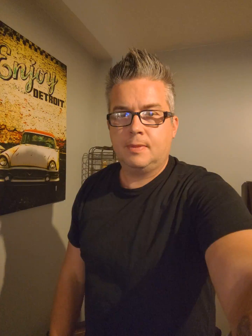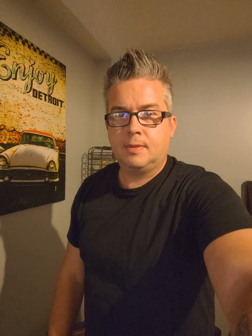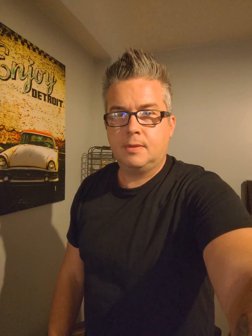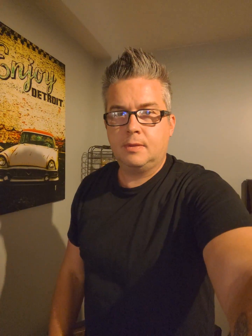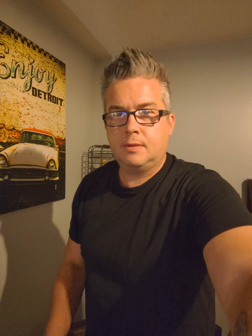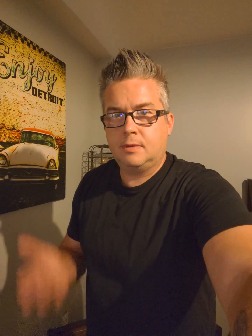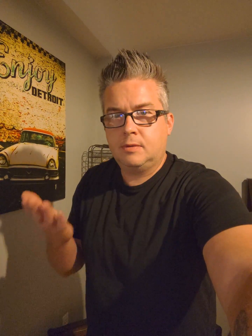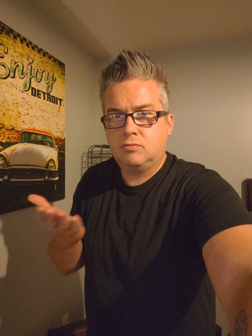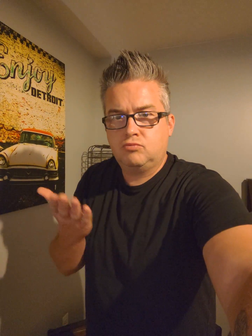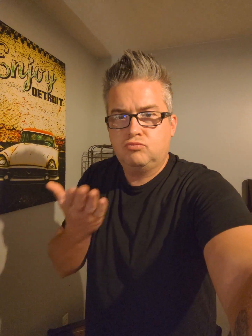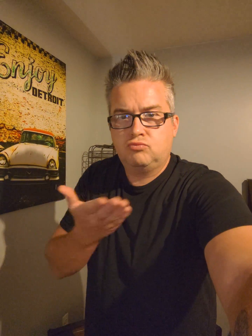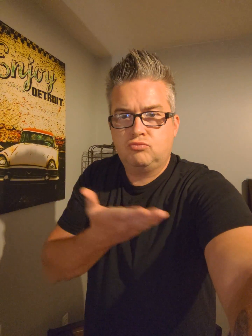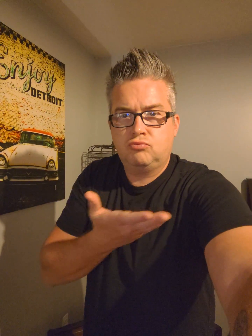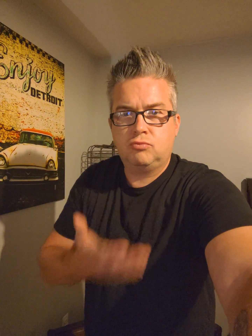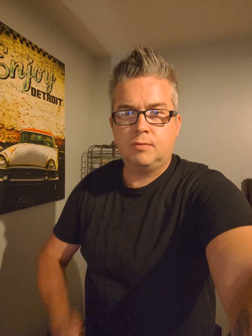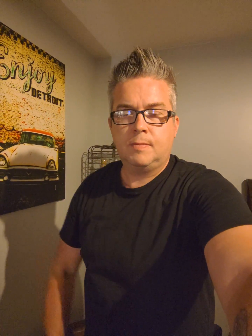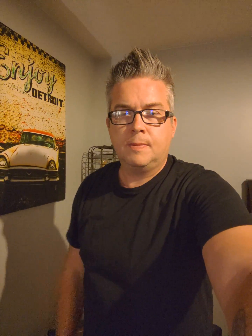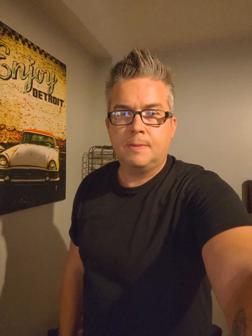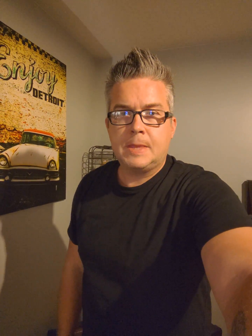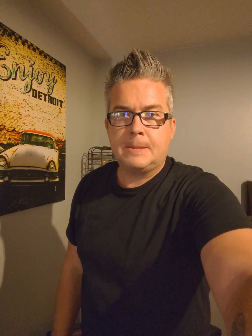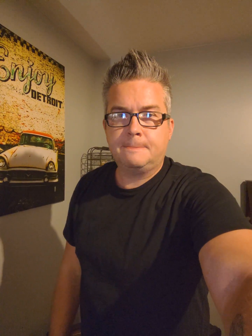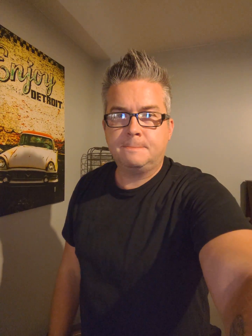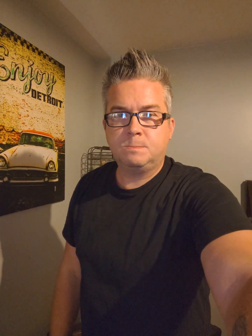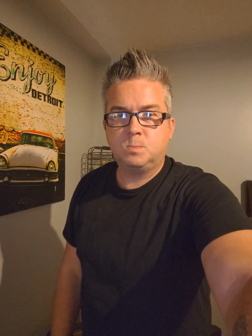carry